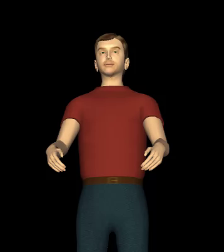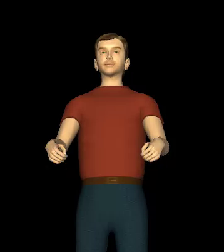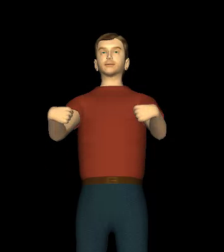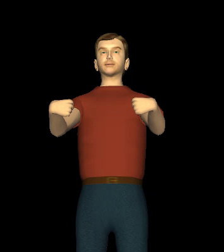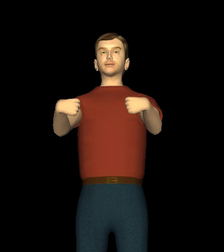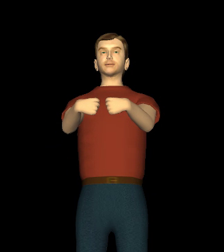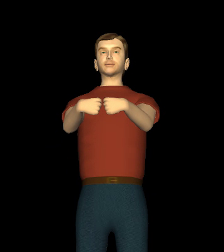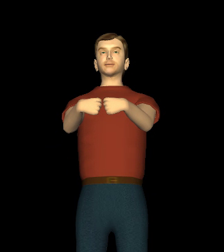حادث